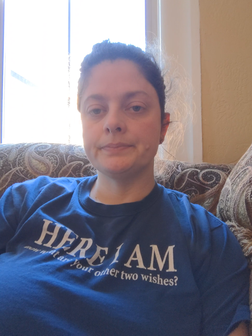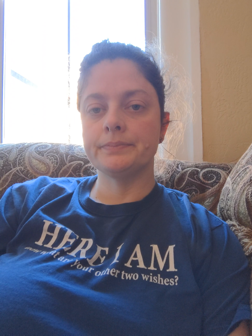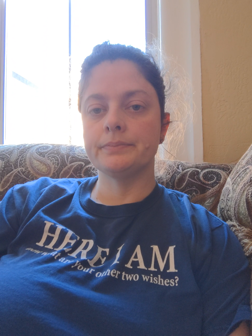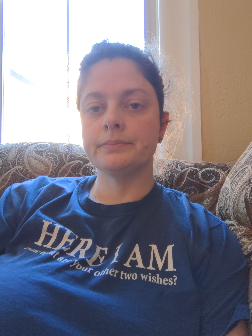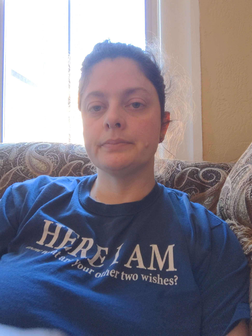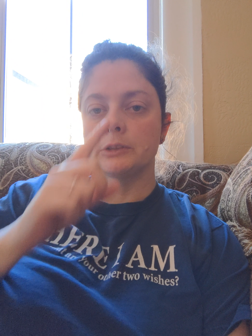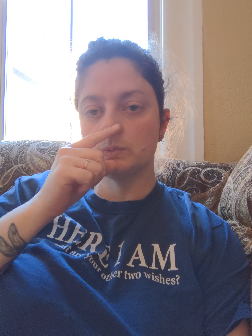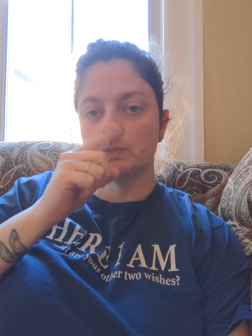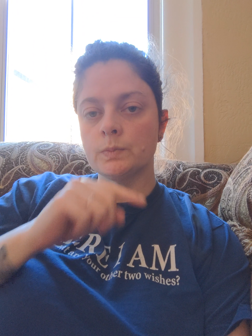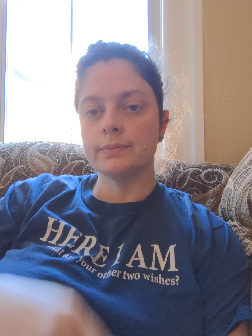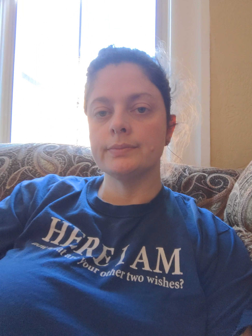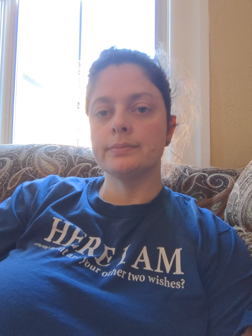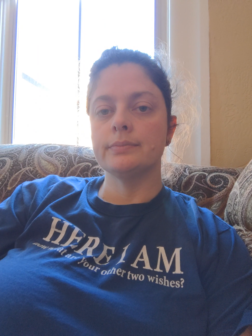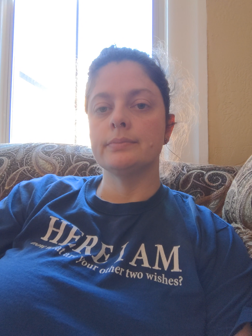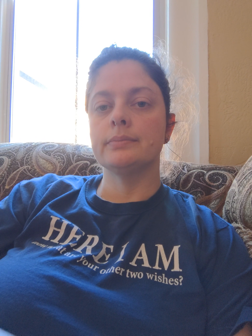mouse